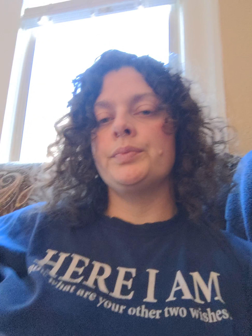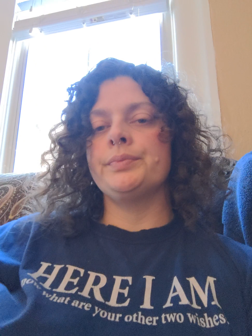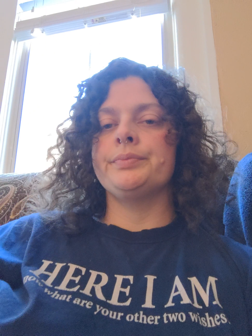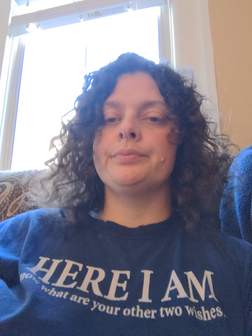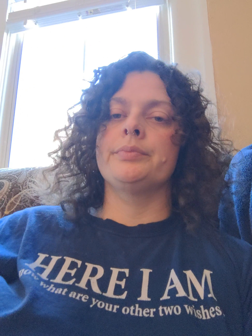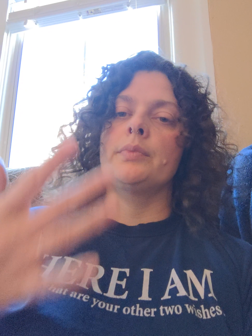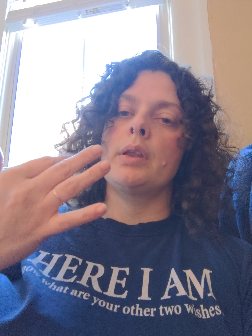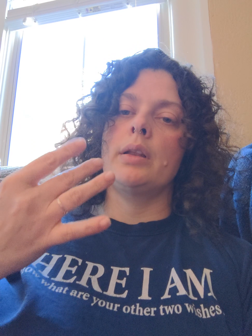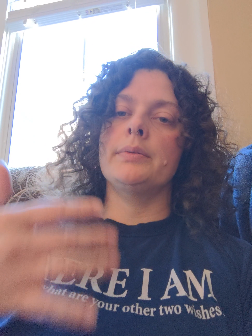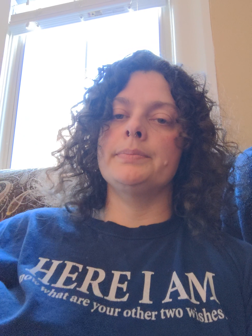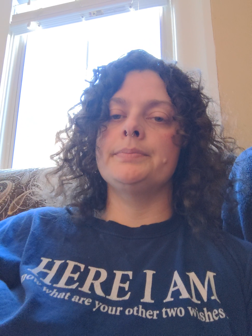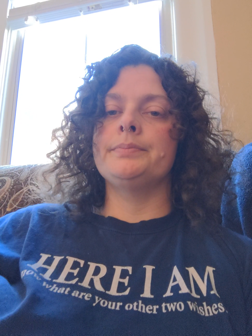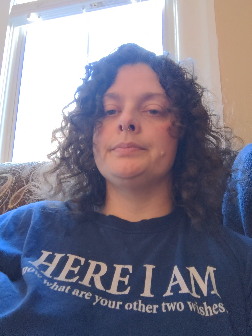wait